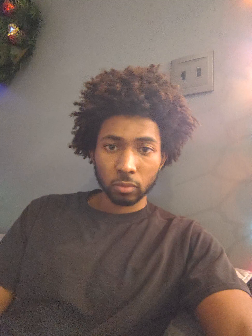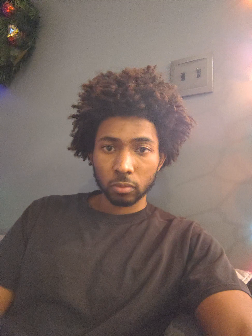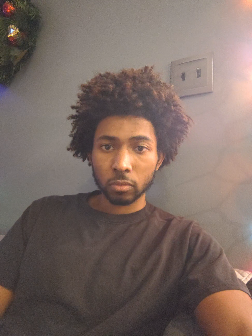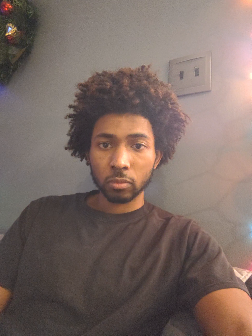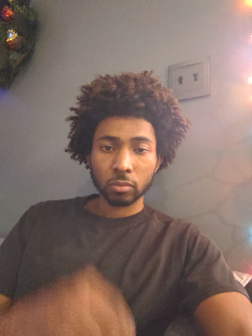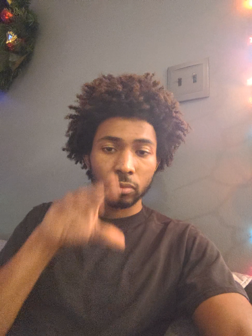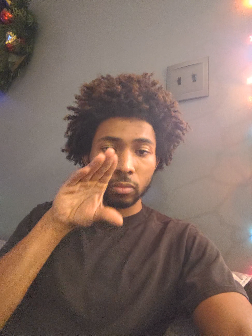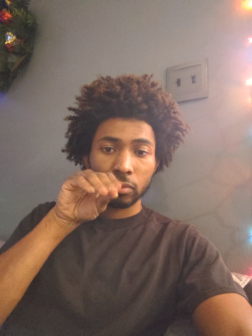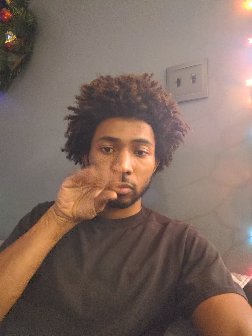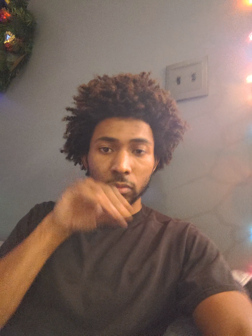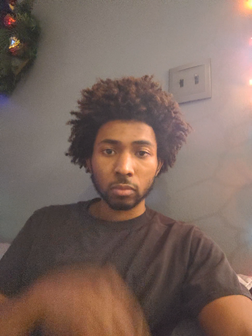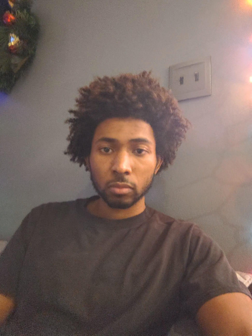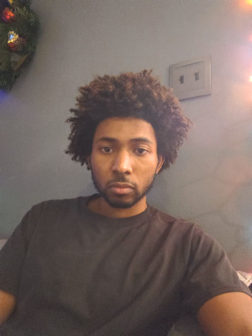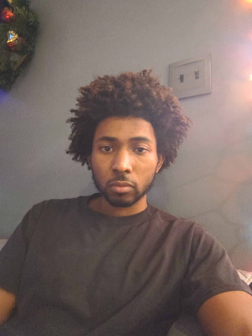goose